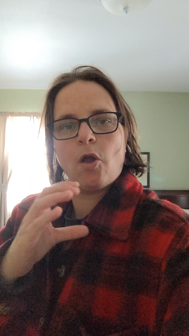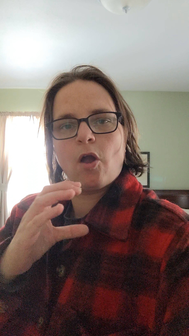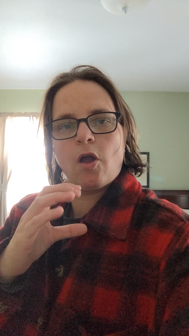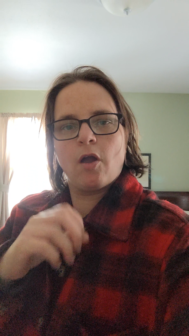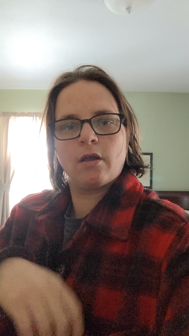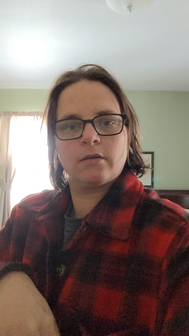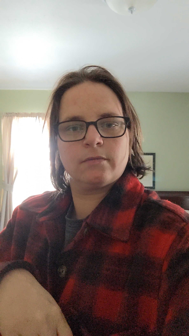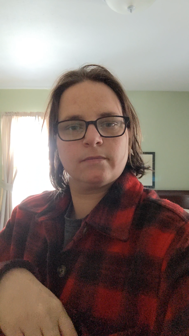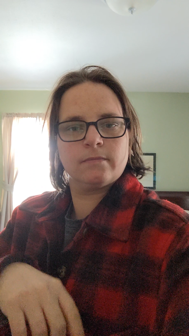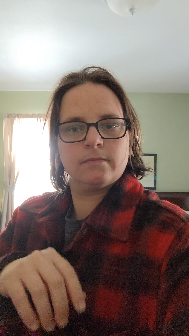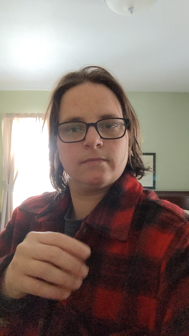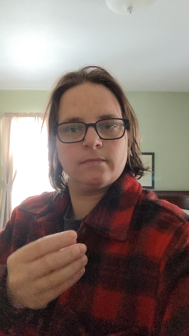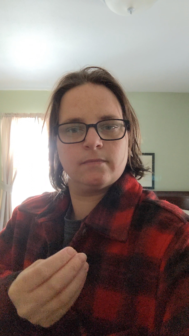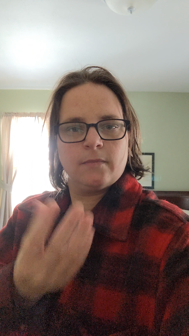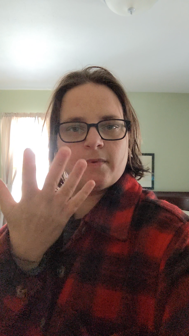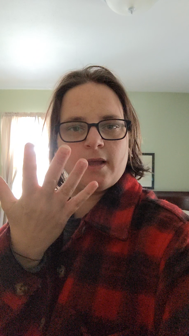plants